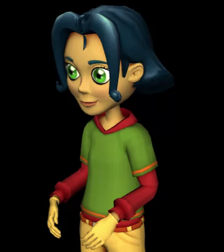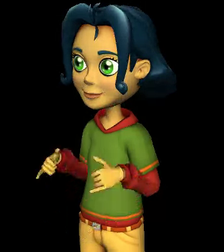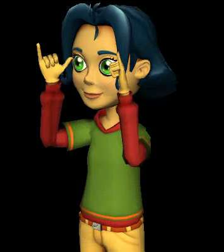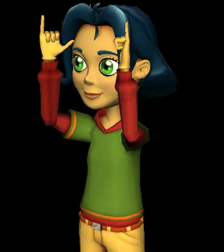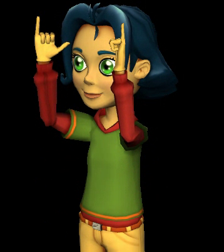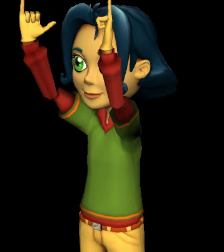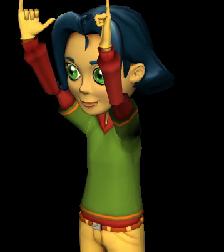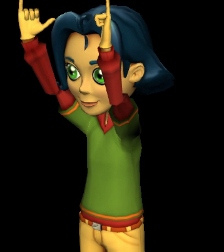لحم بقر